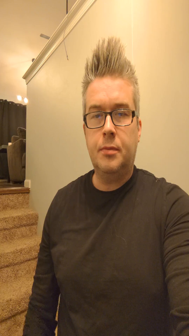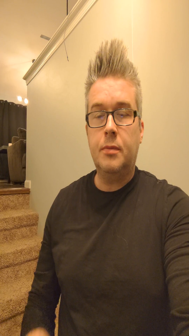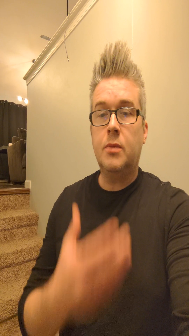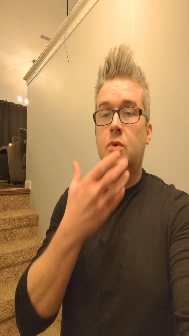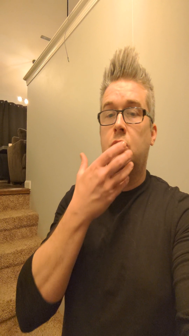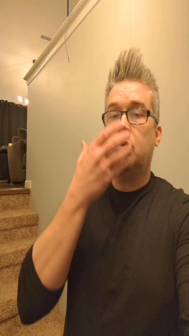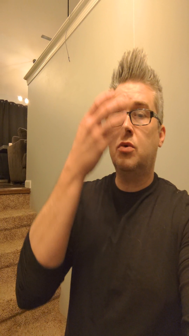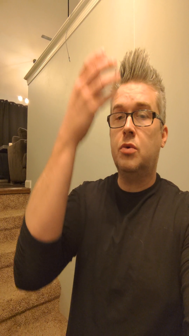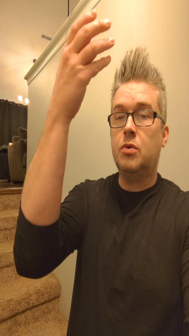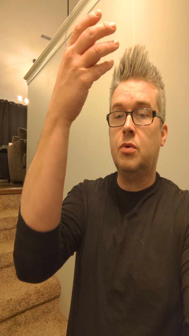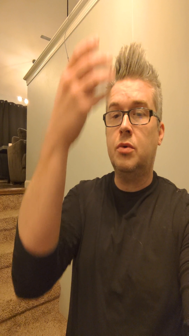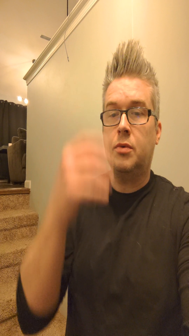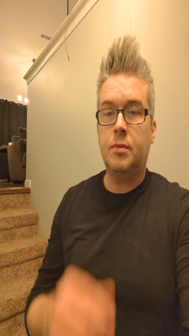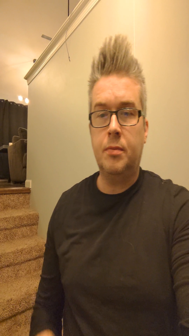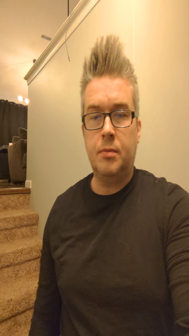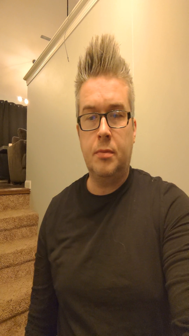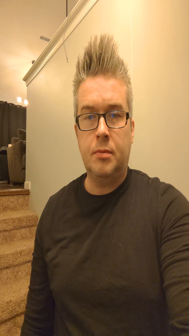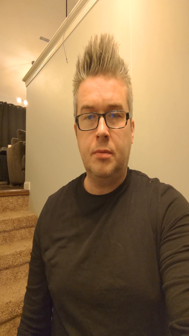giraffe